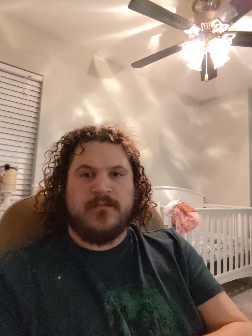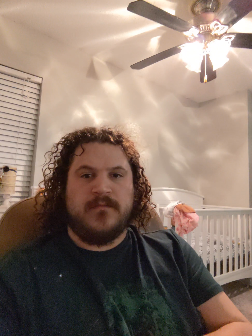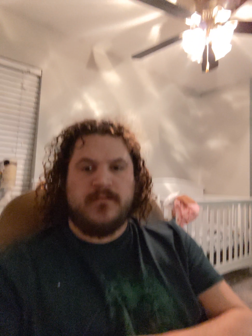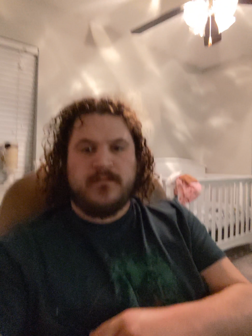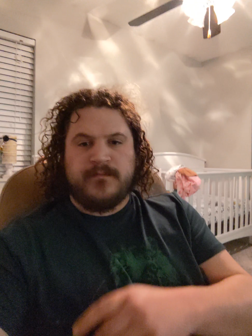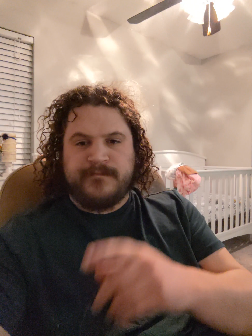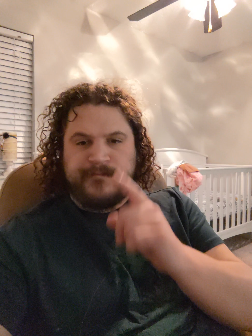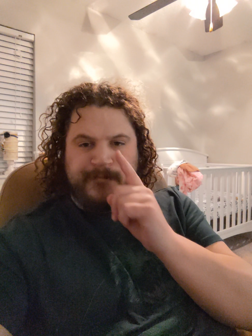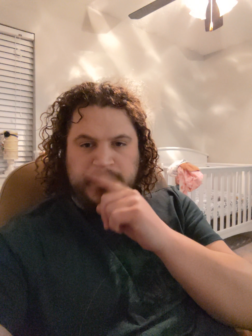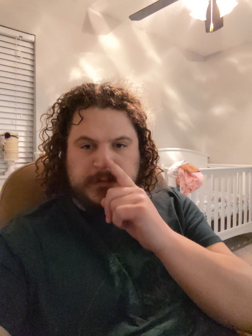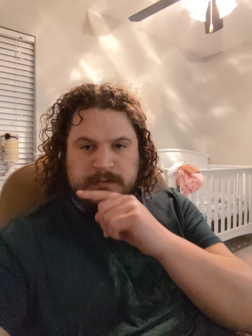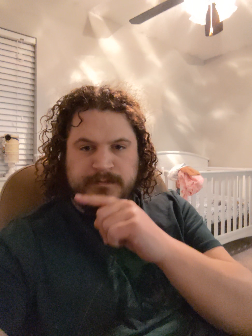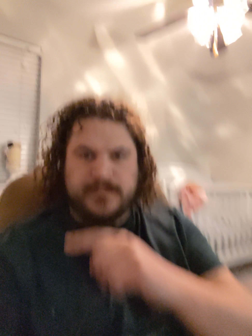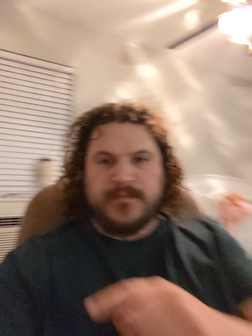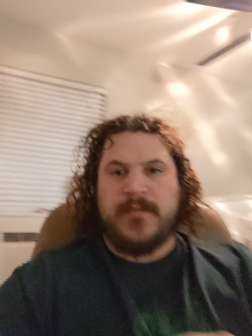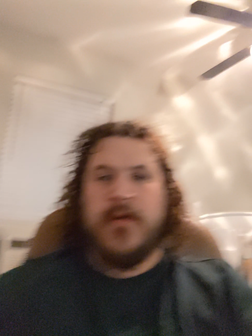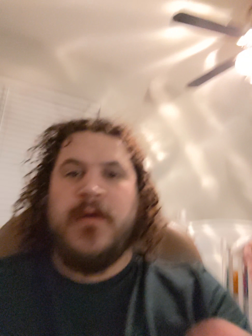pretend